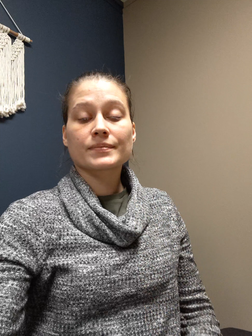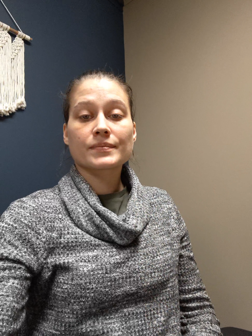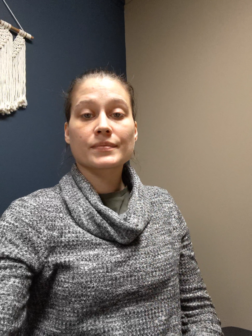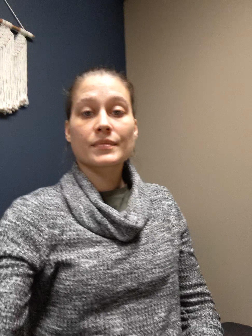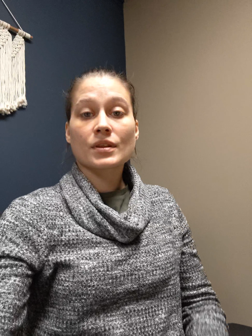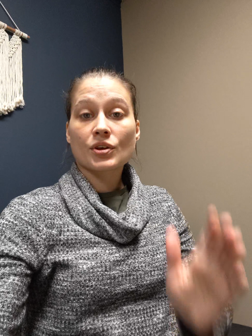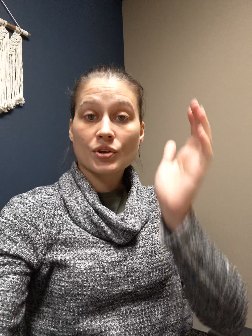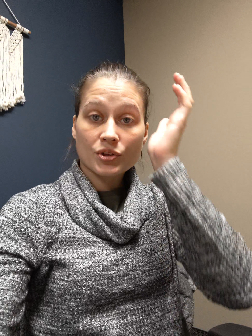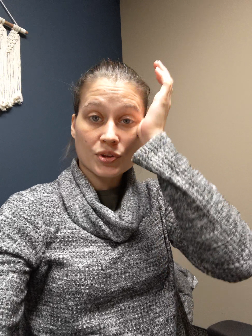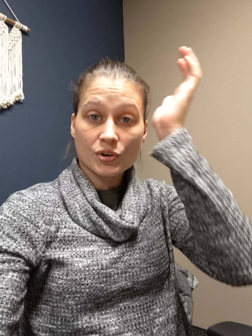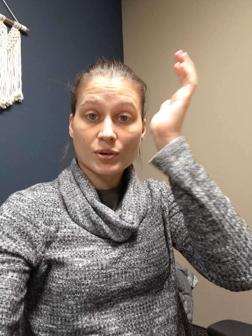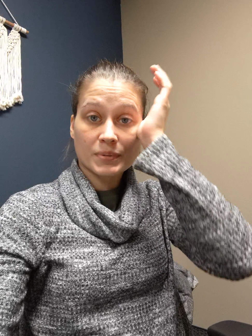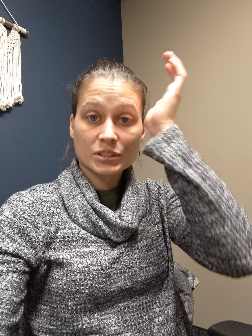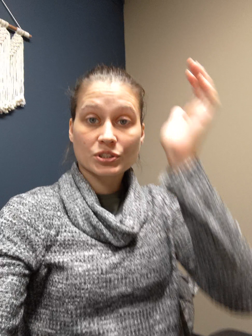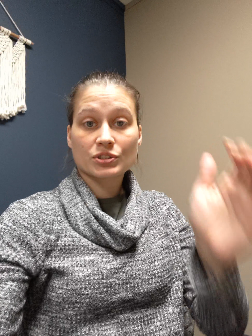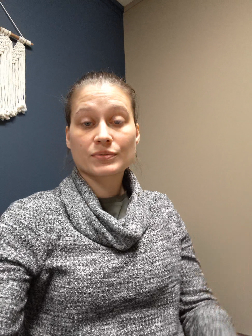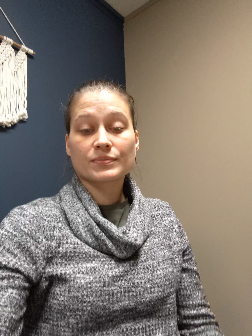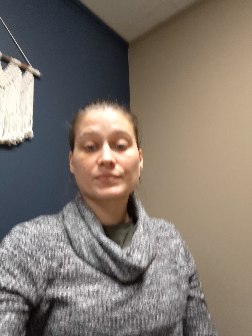garbage